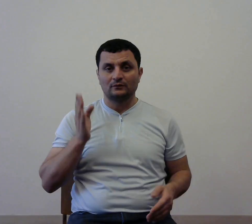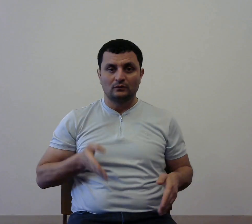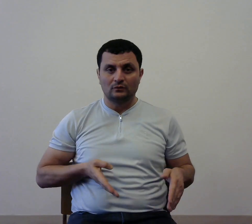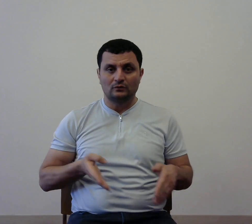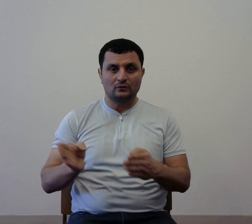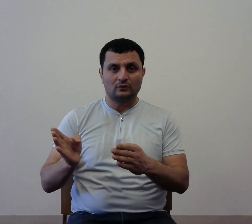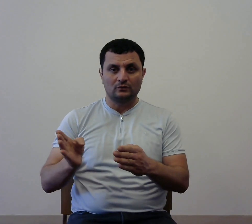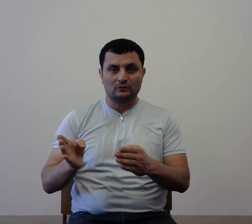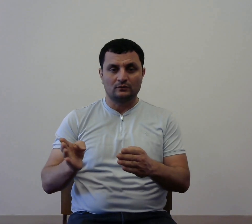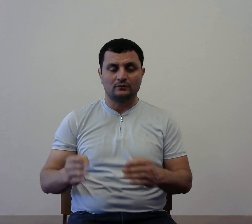yol